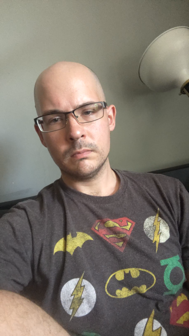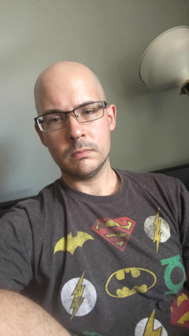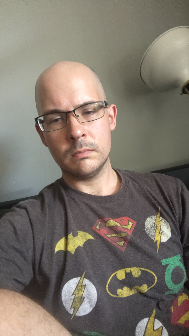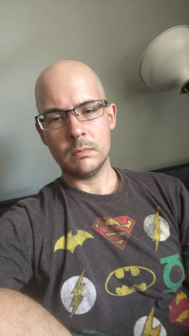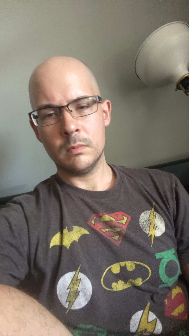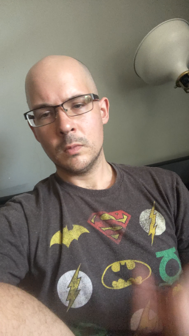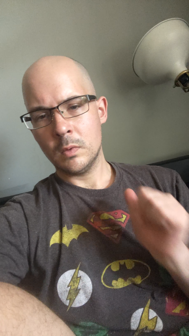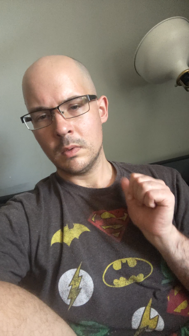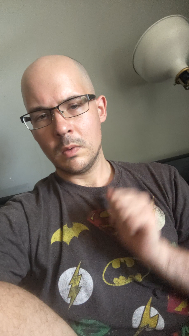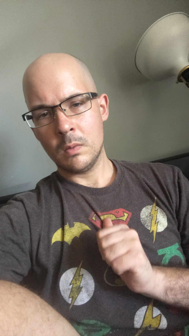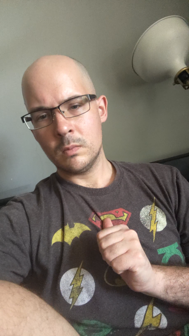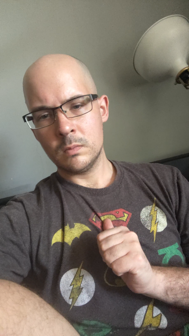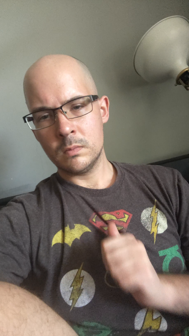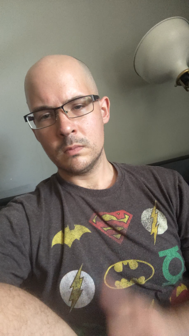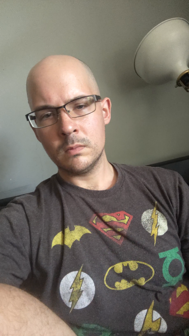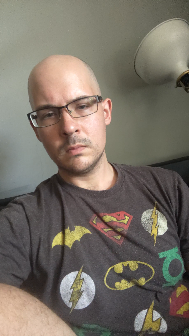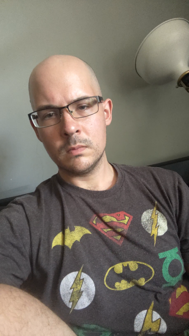coats